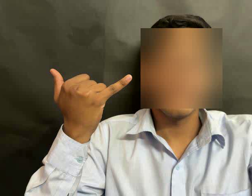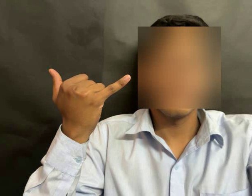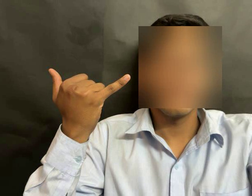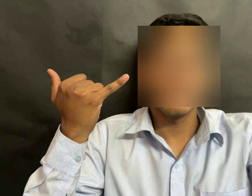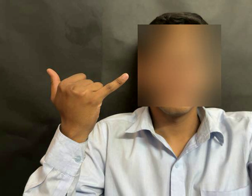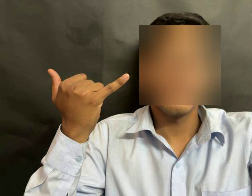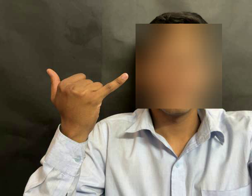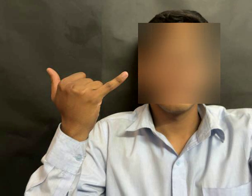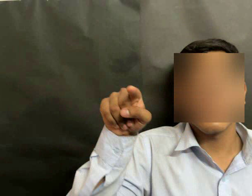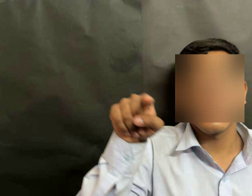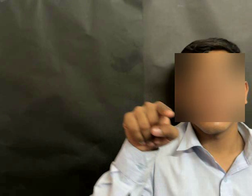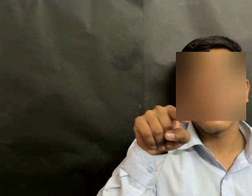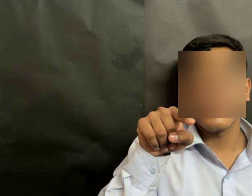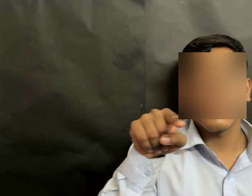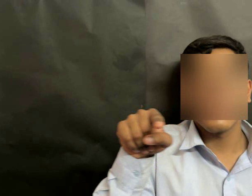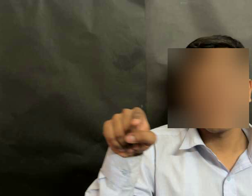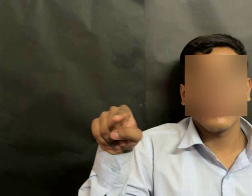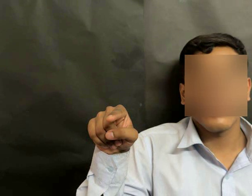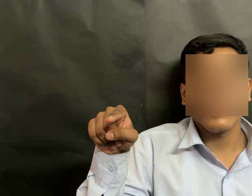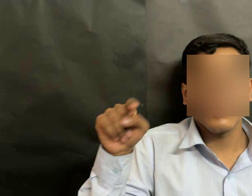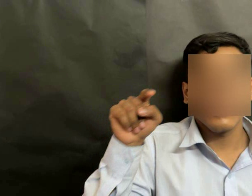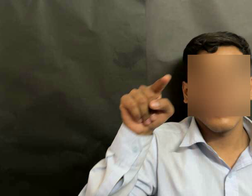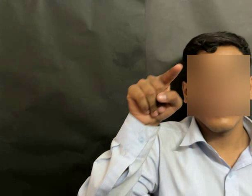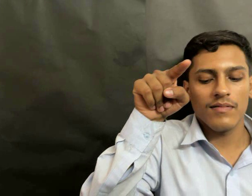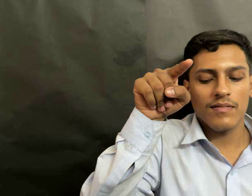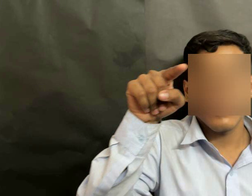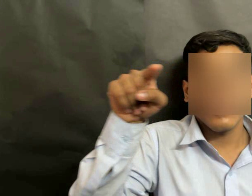Z